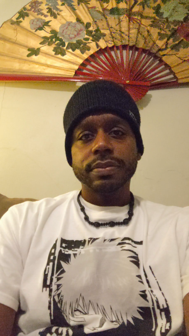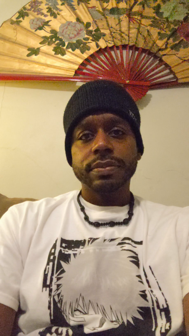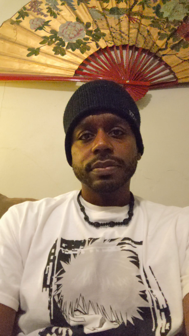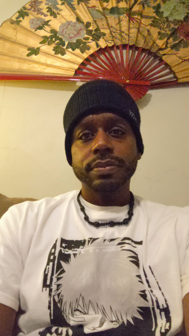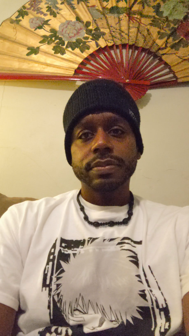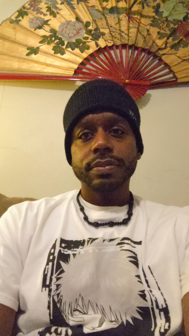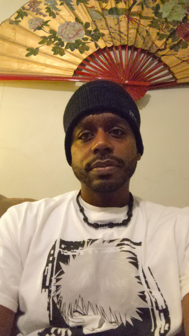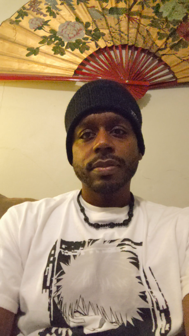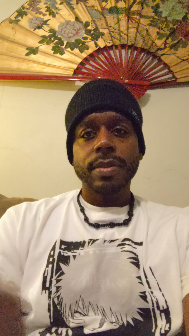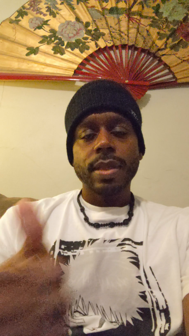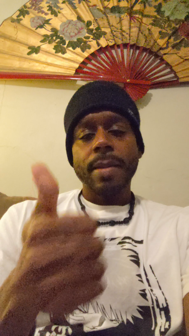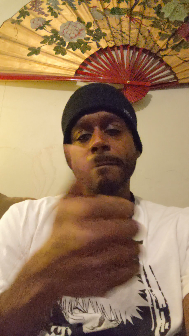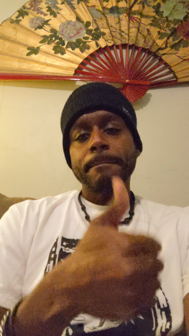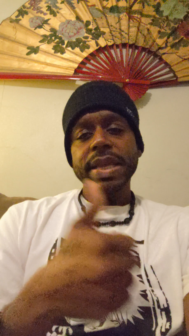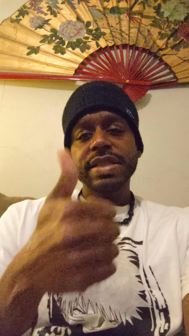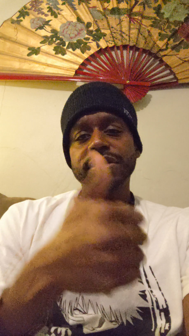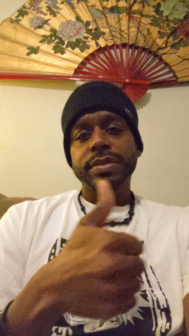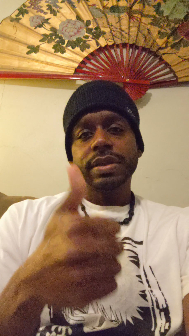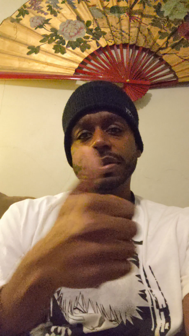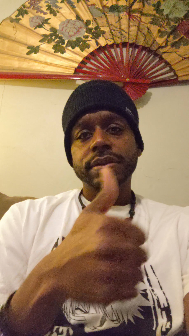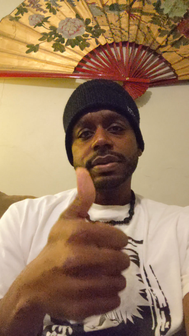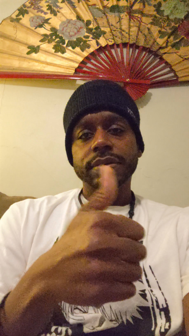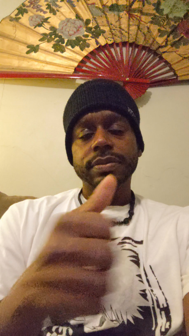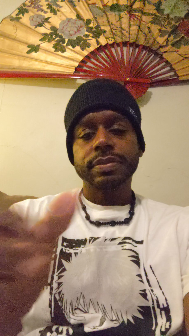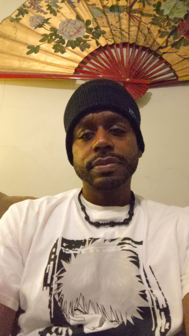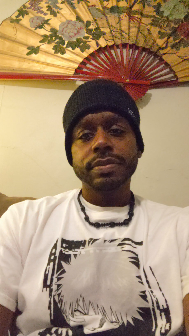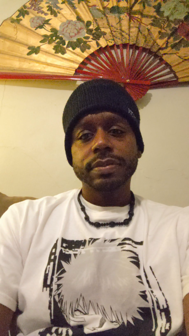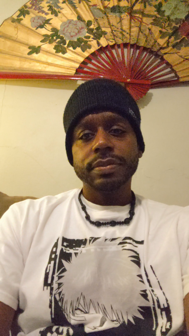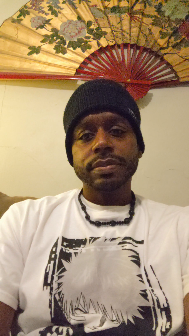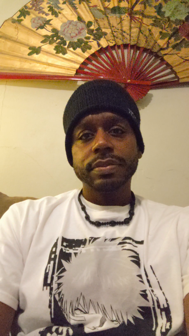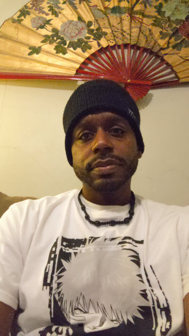basement